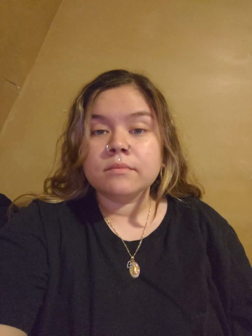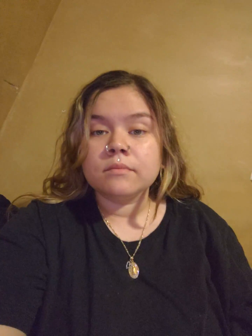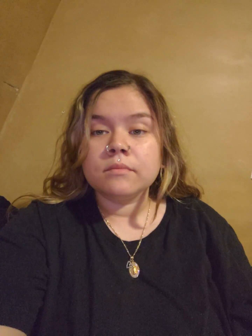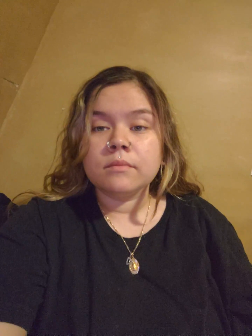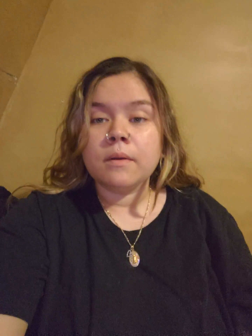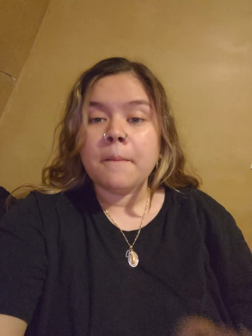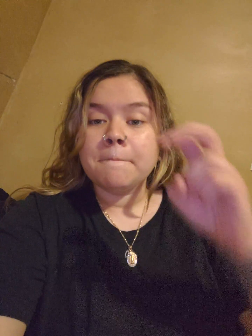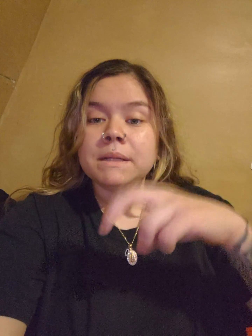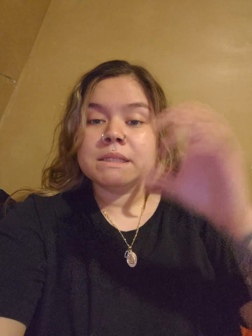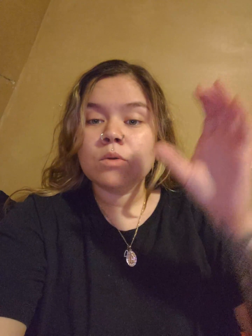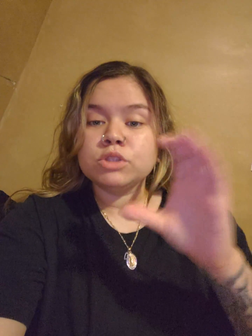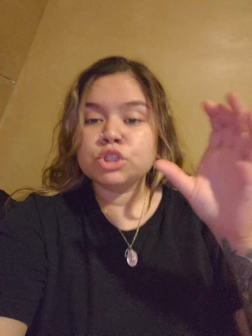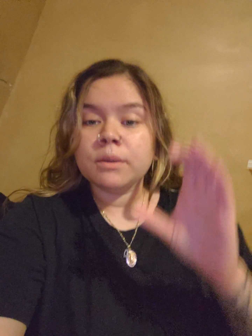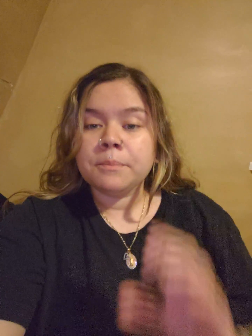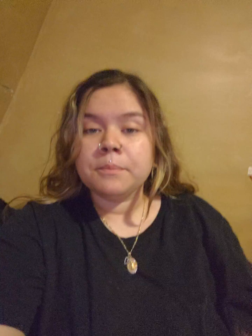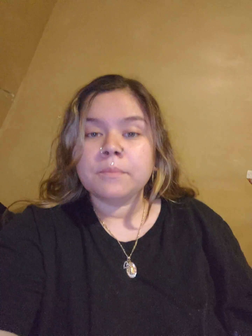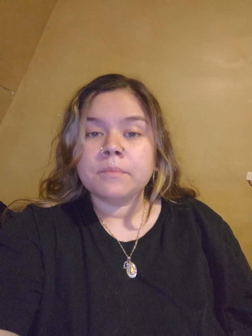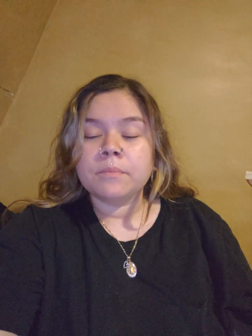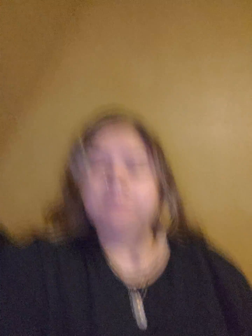potato chip